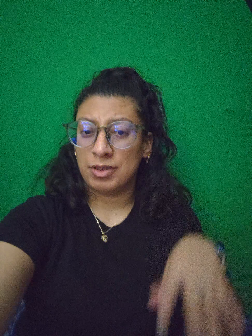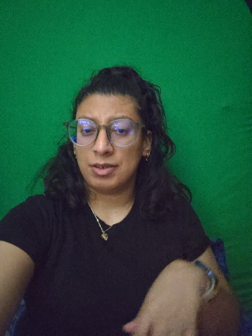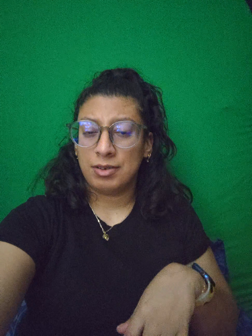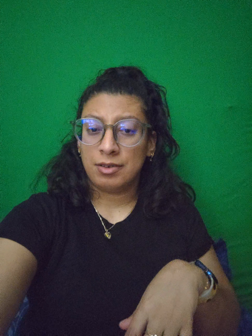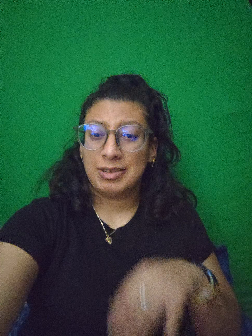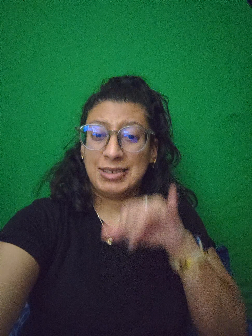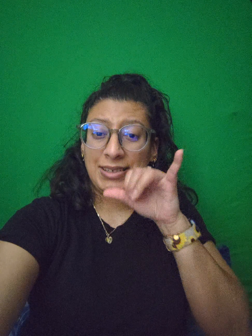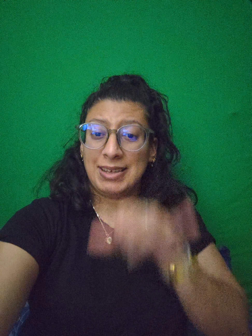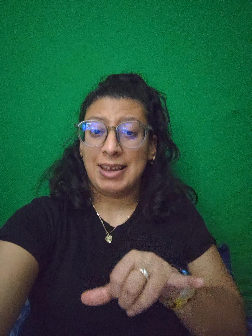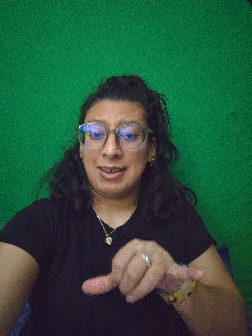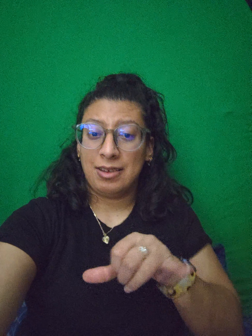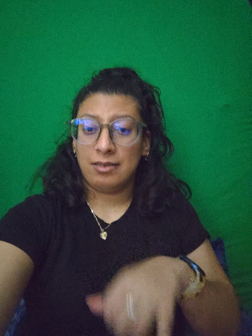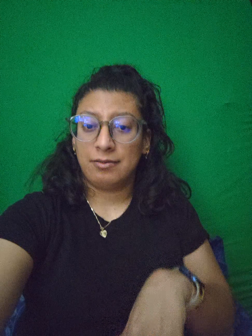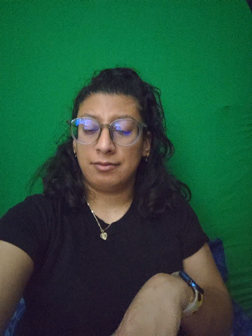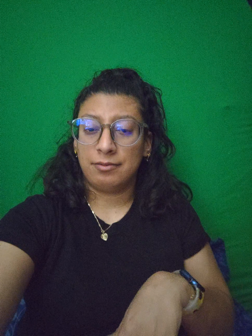stay